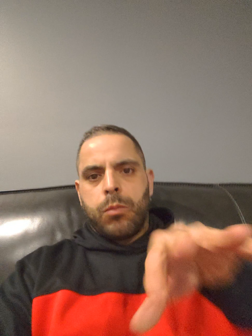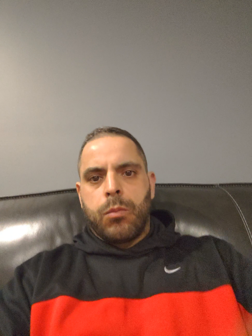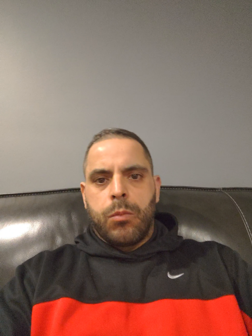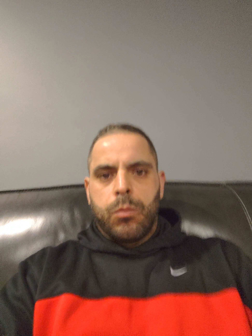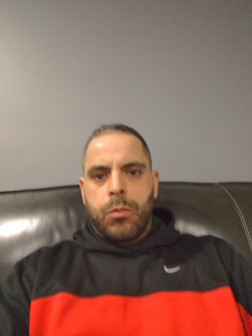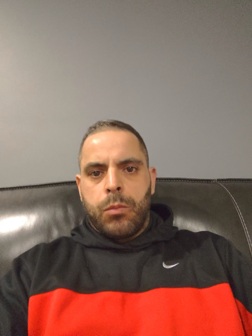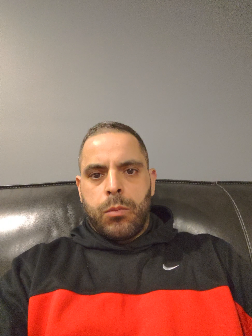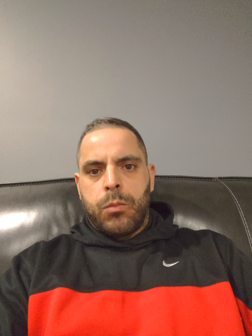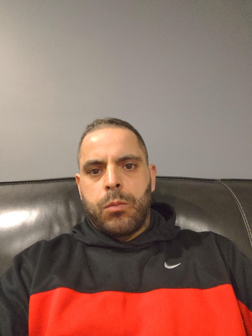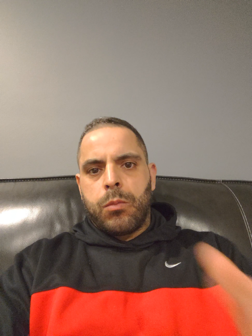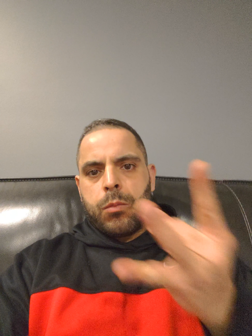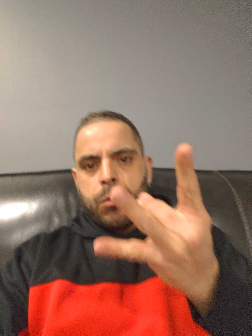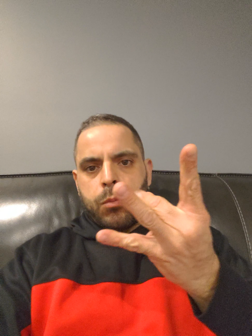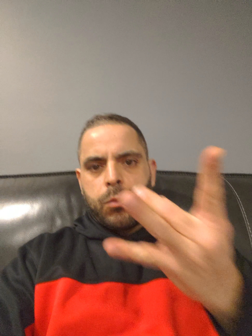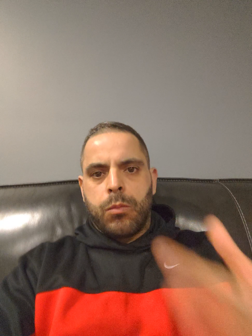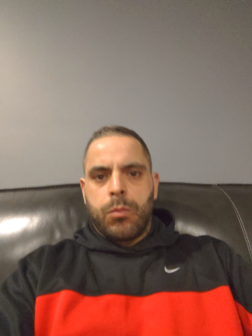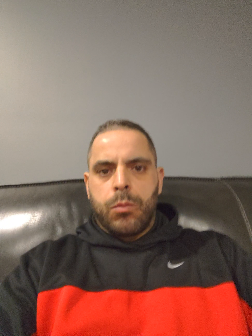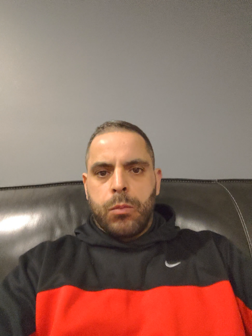sticky